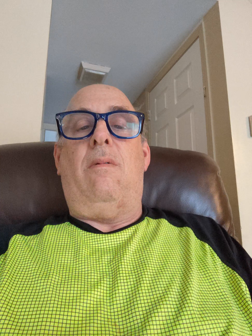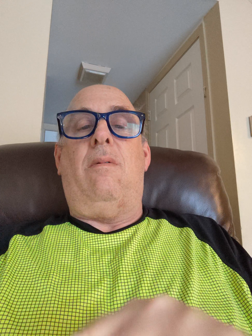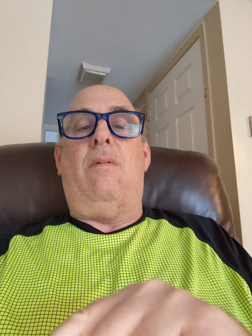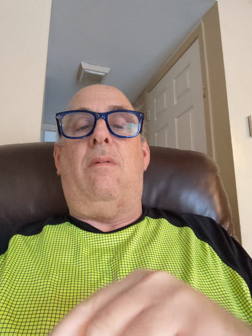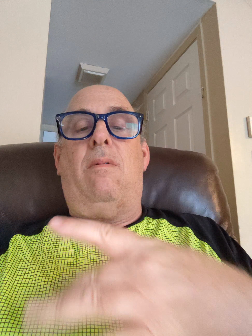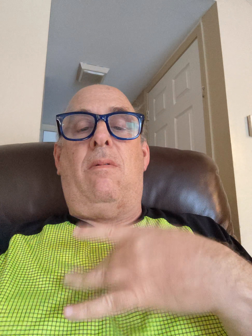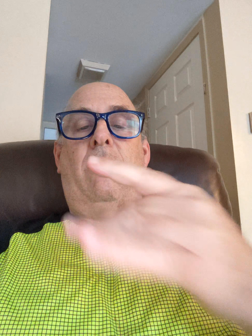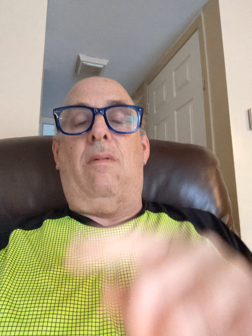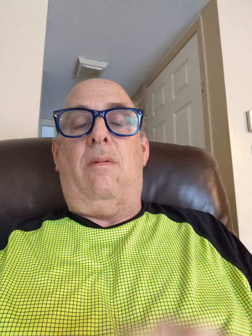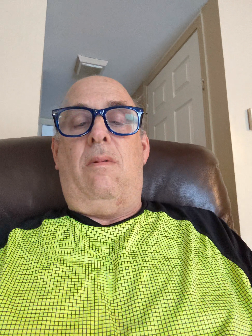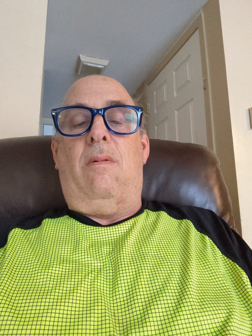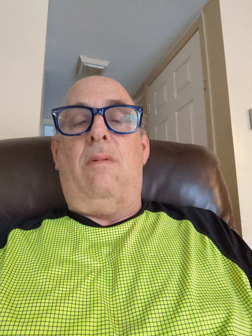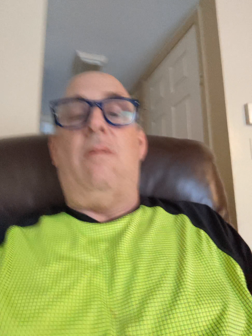like